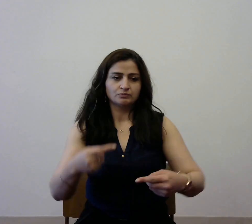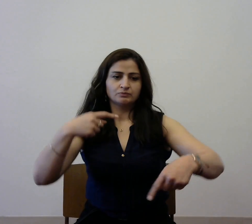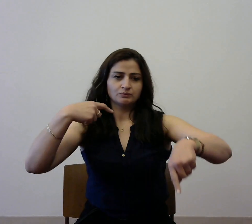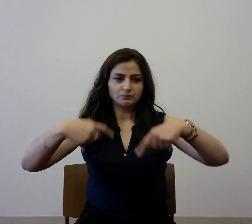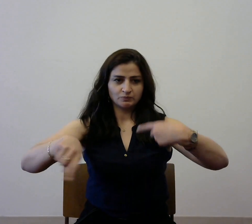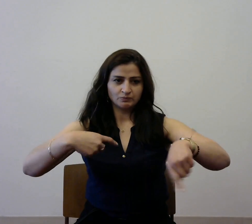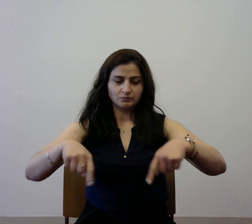futbol